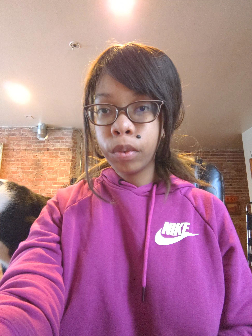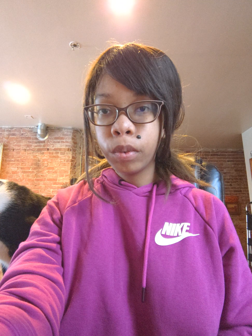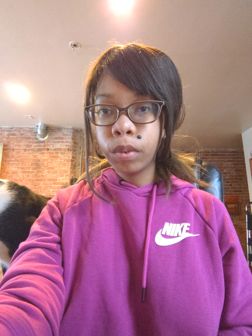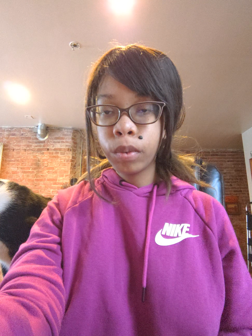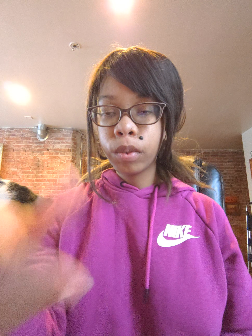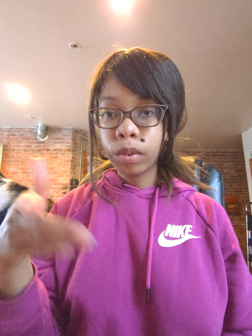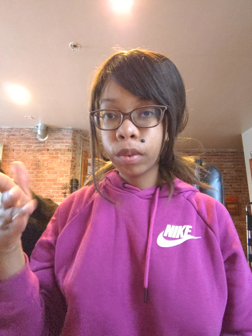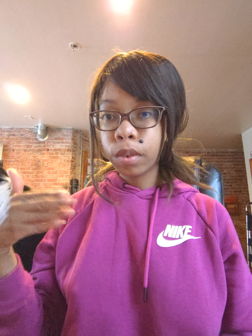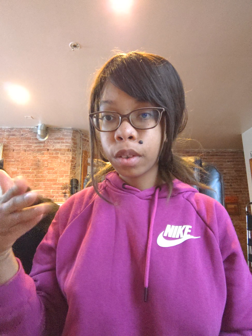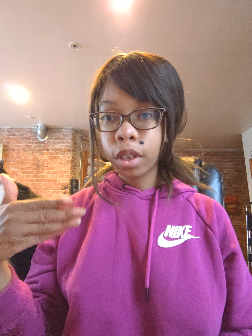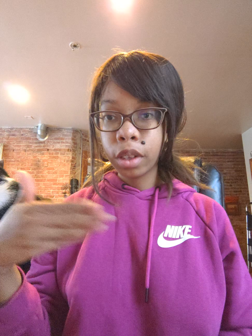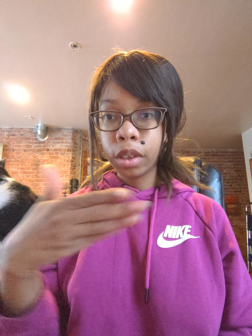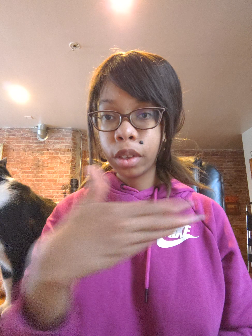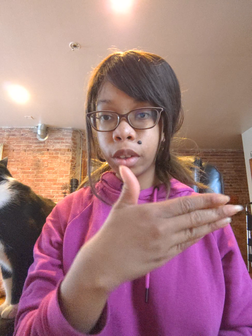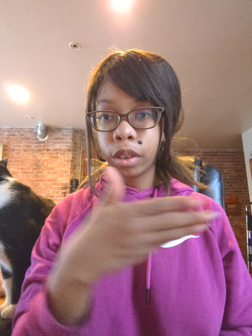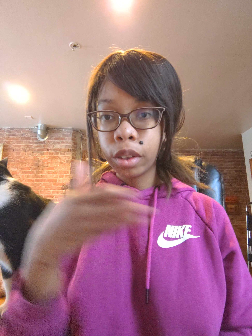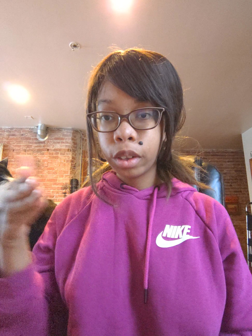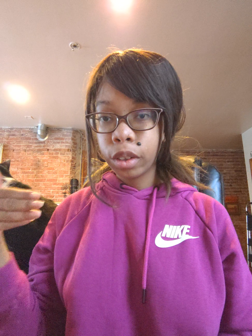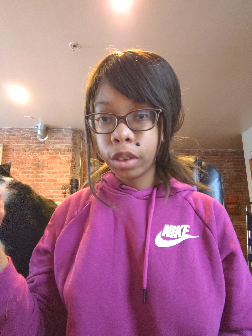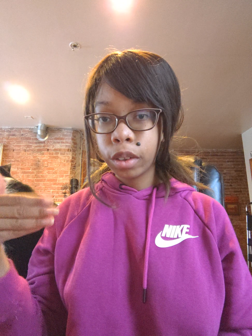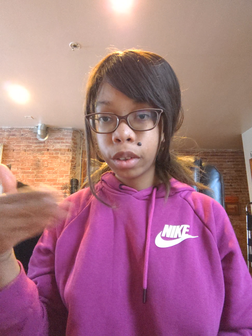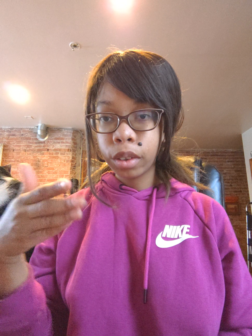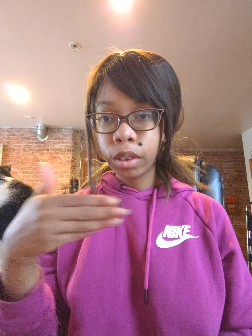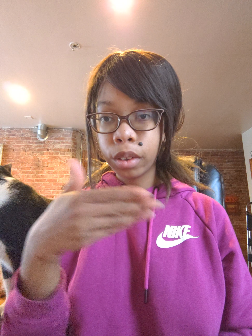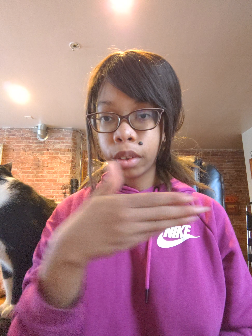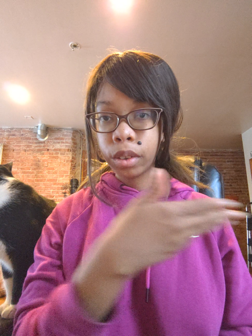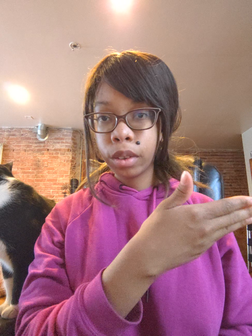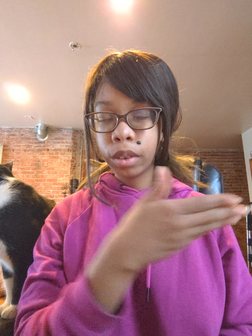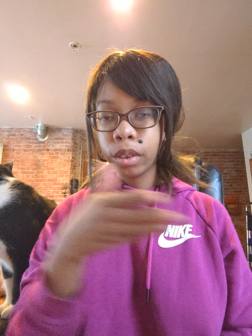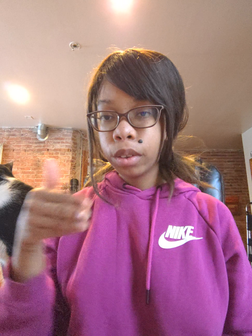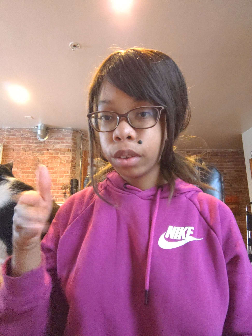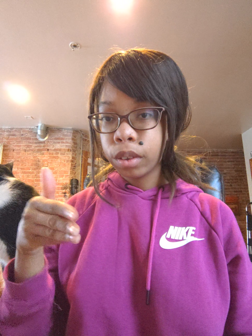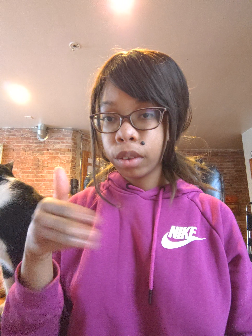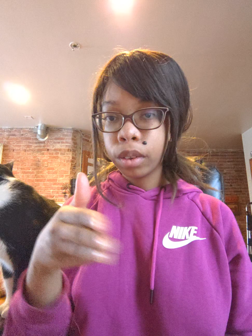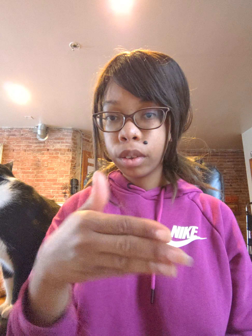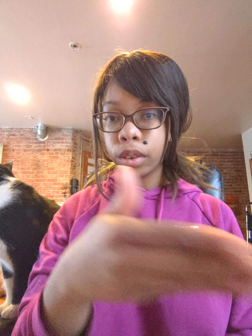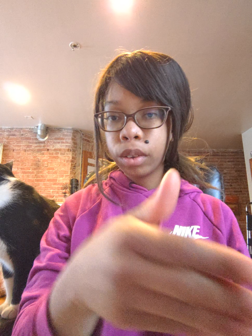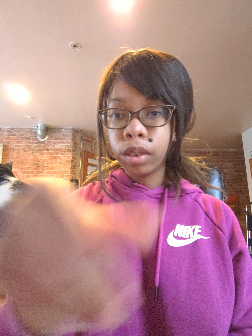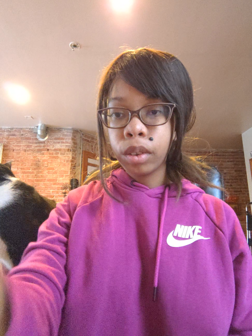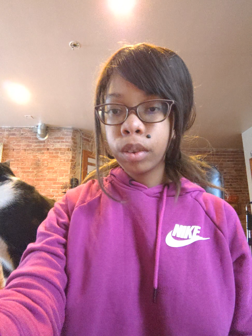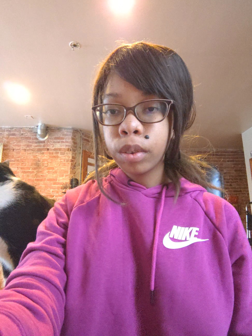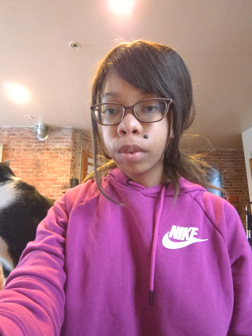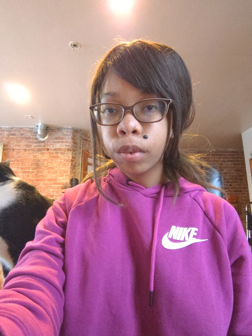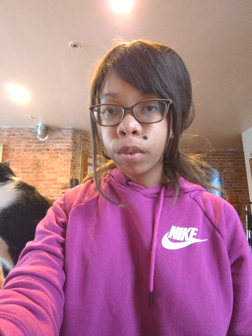fish